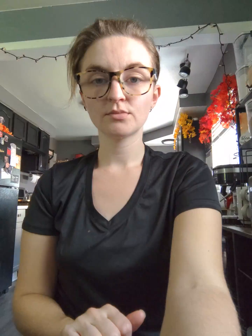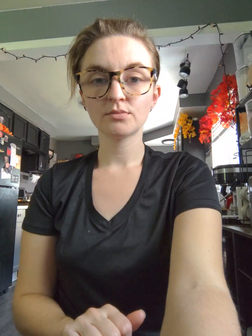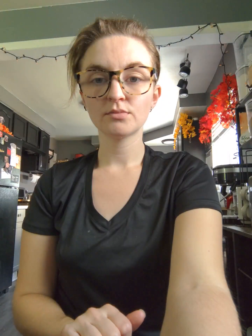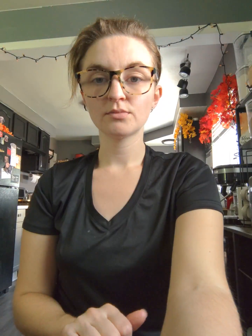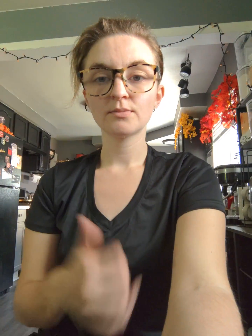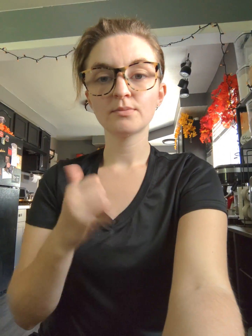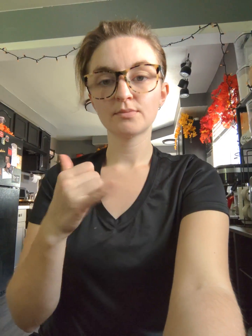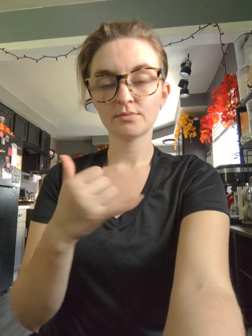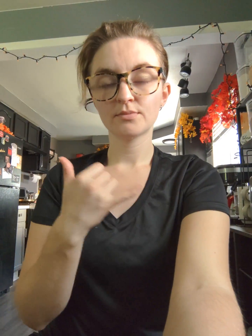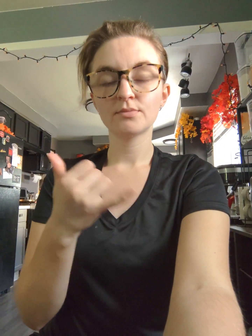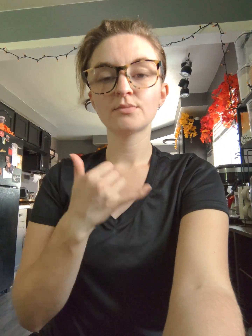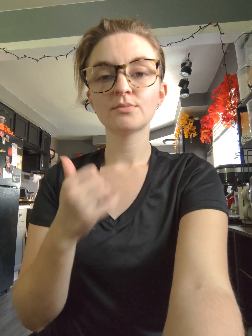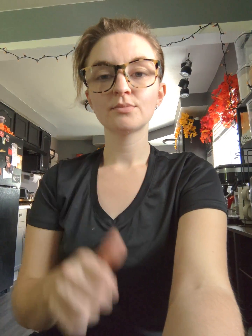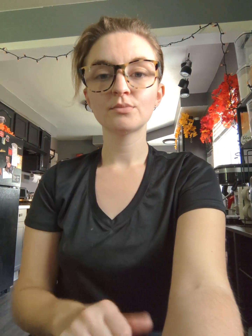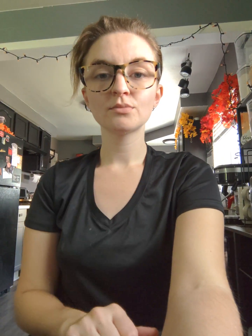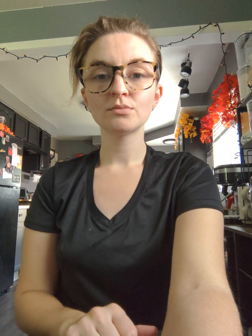play